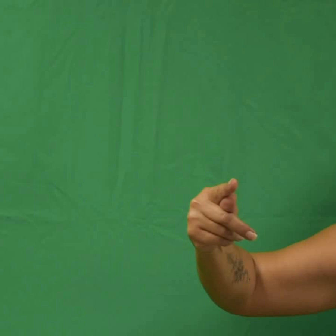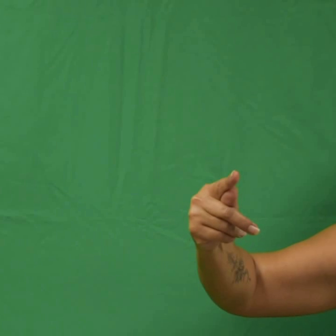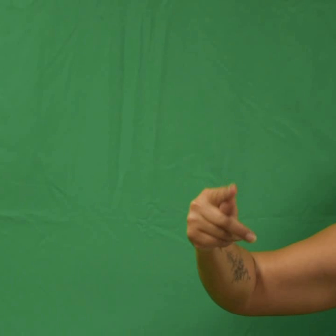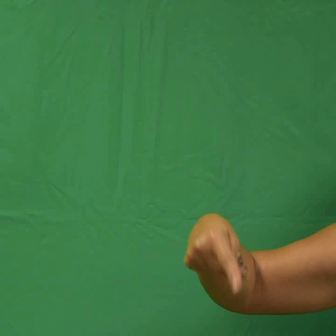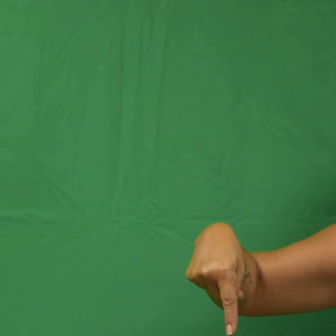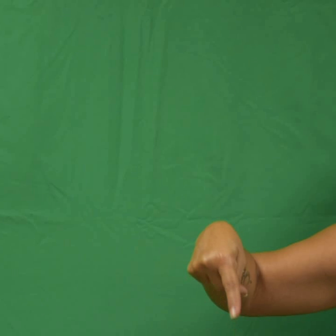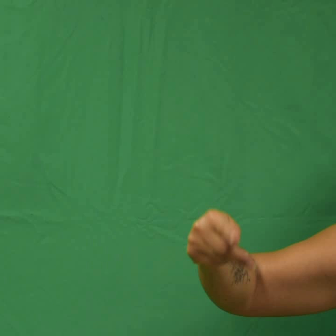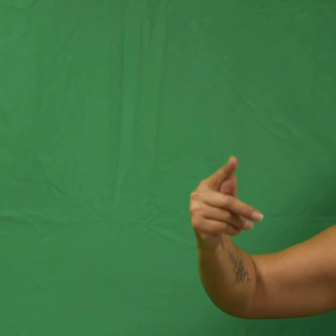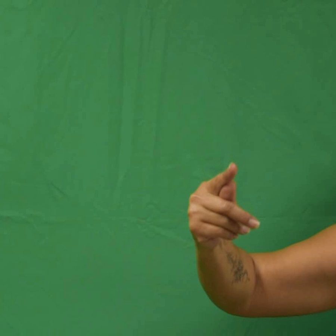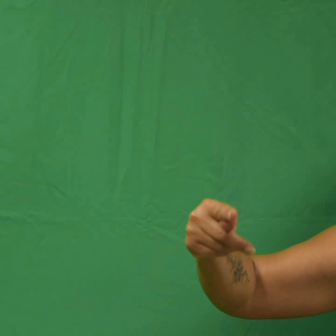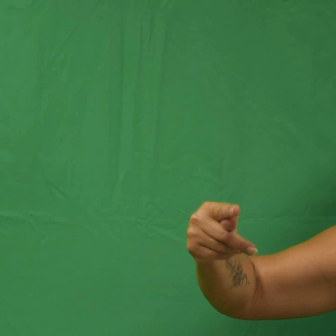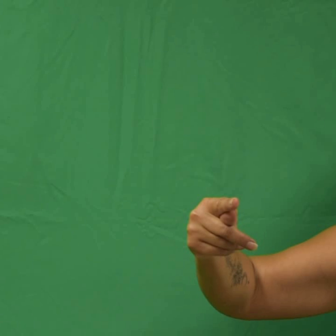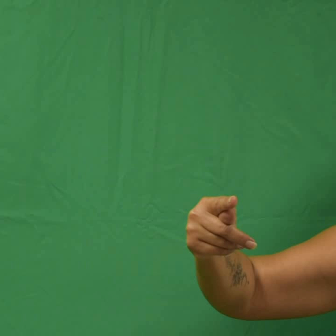K